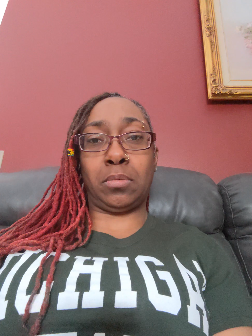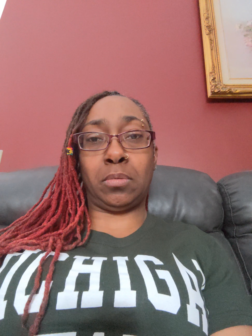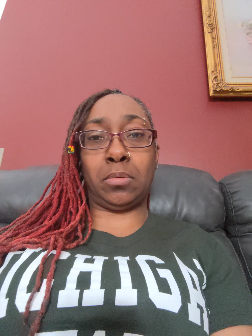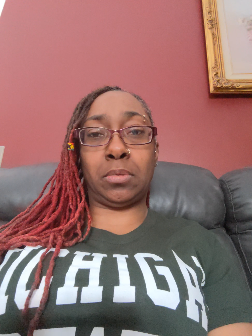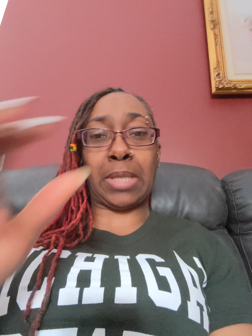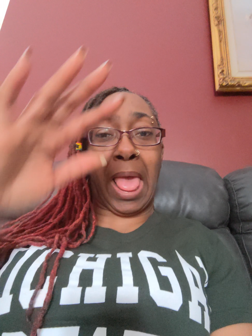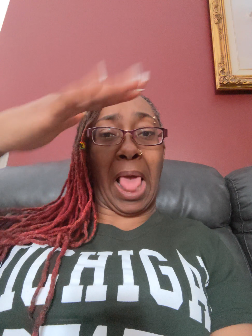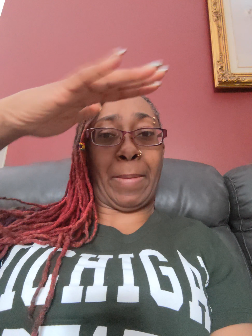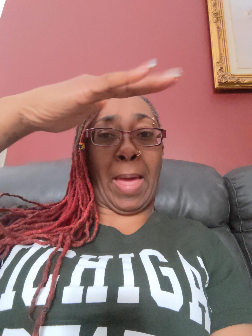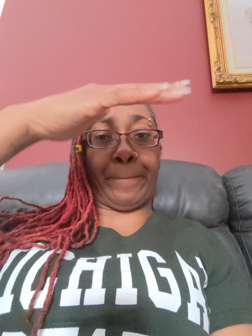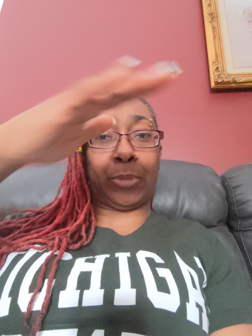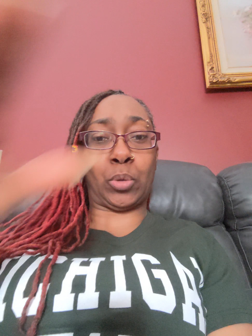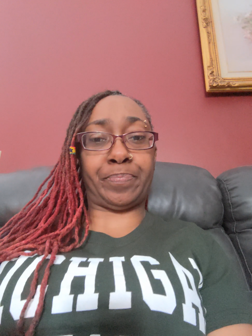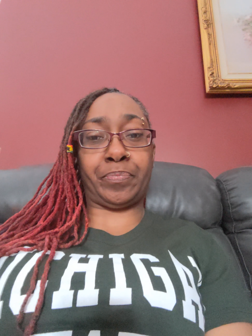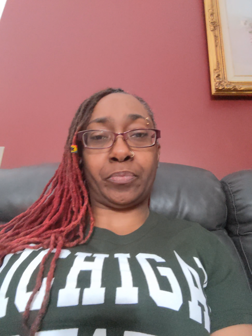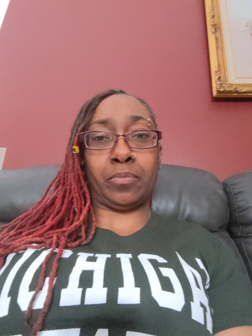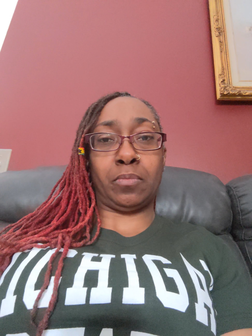helicopter